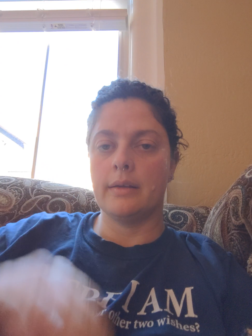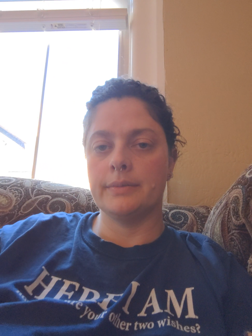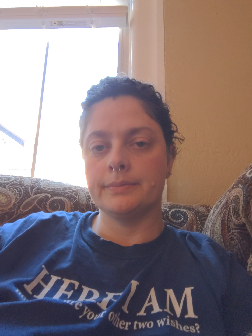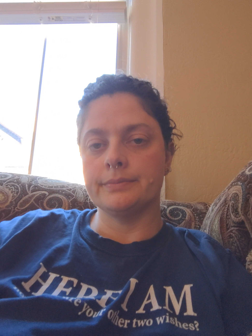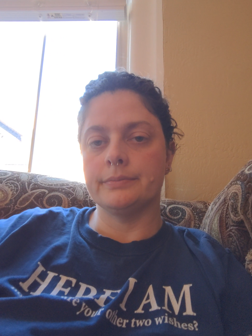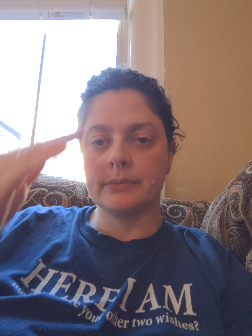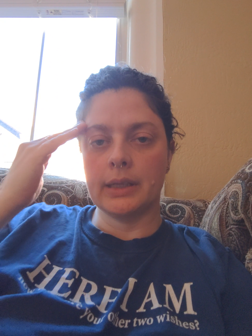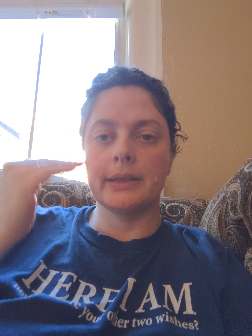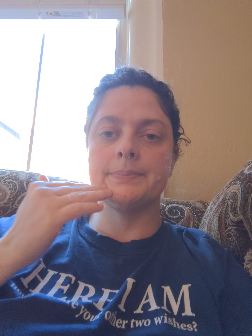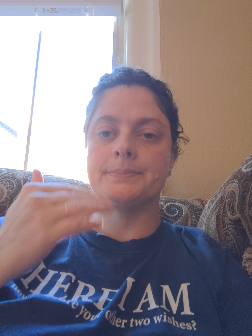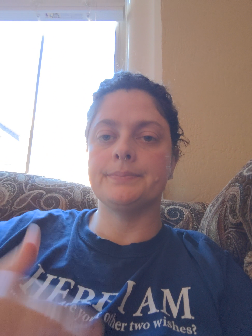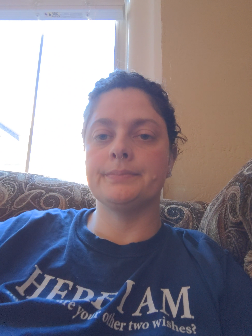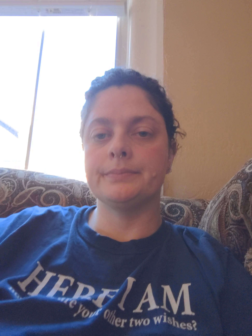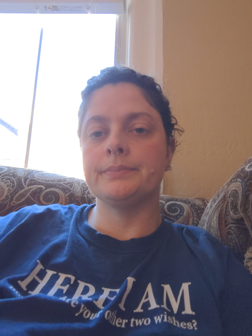head